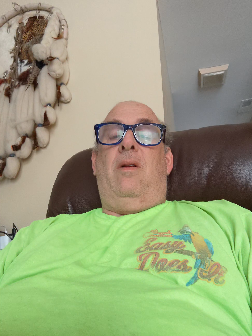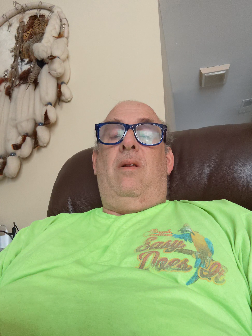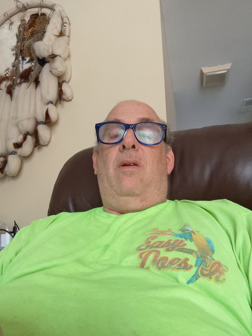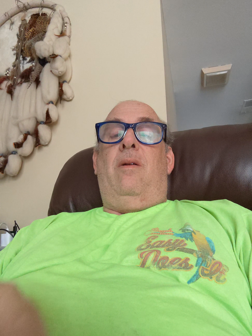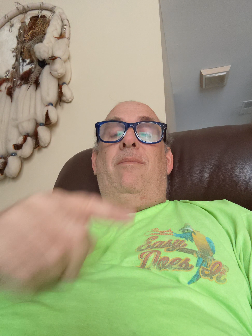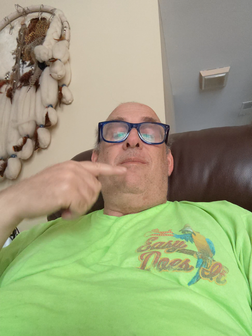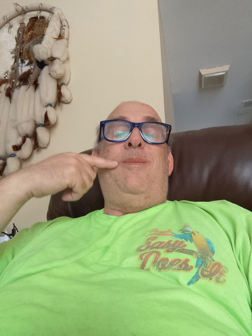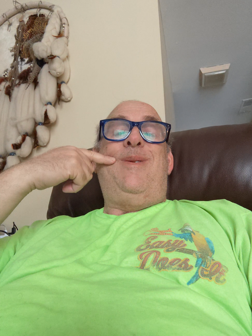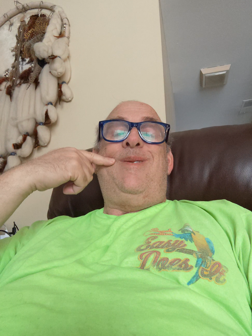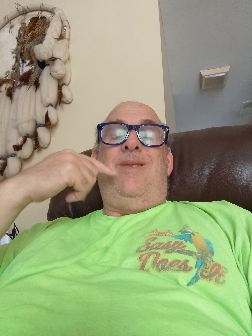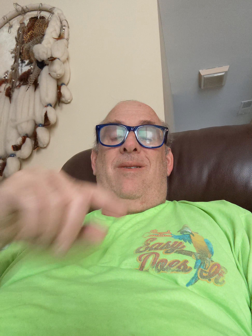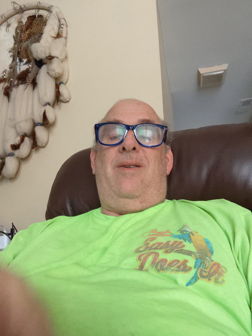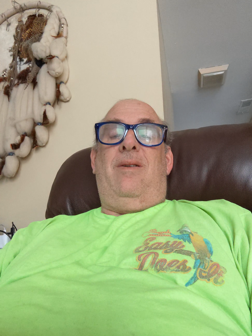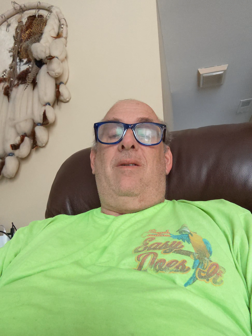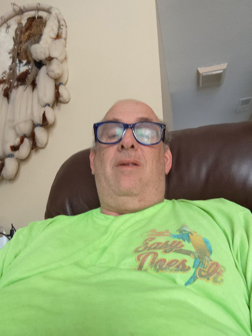smile